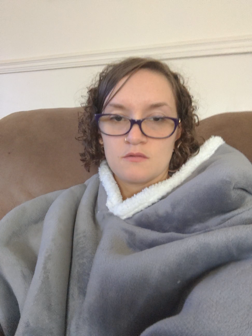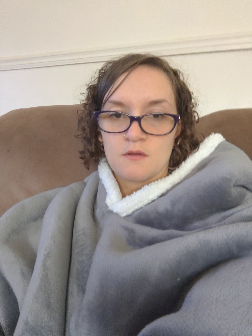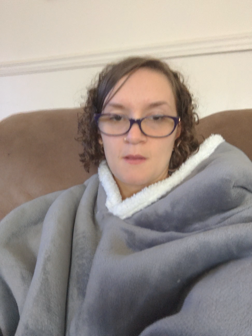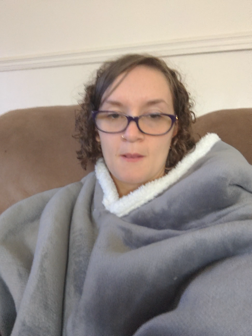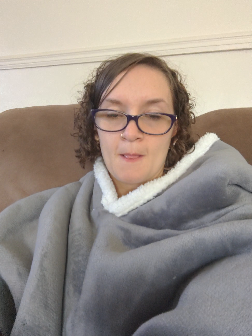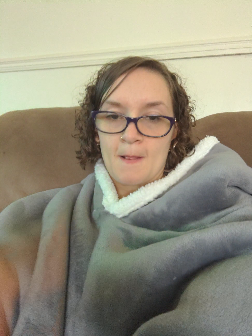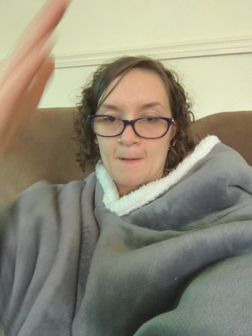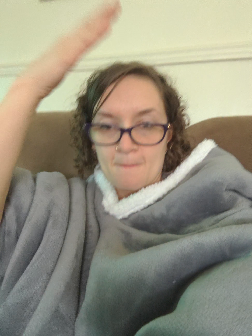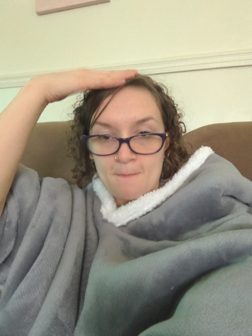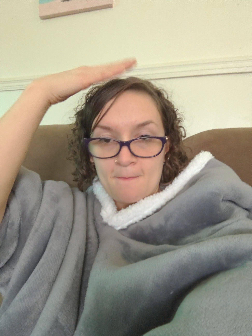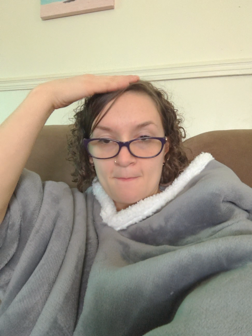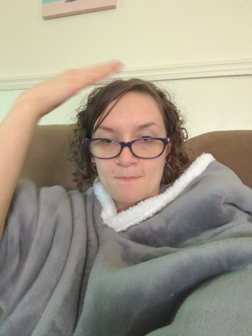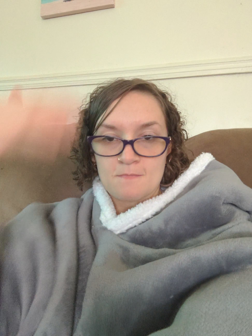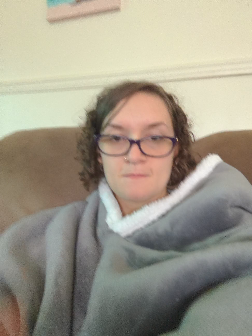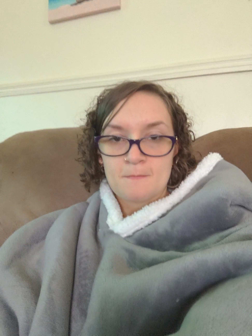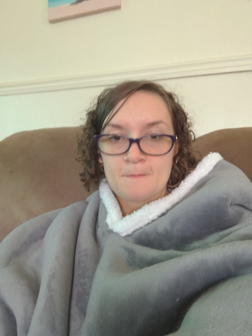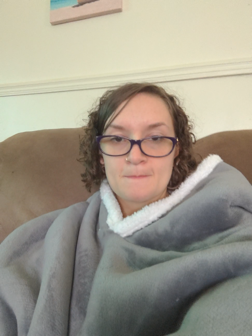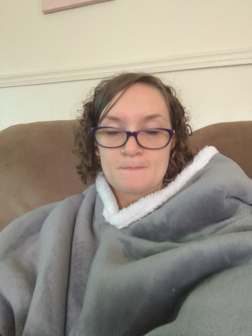hat